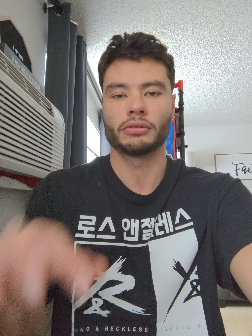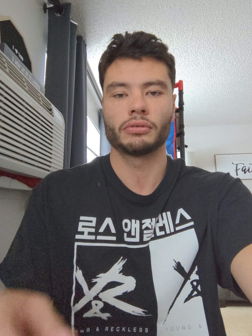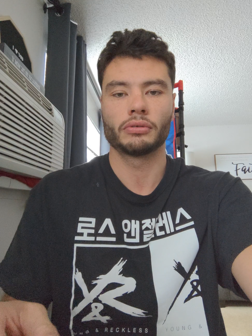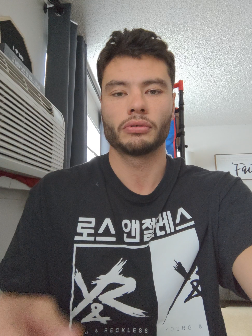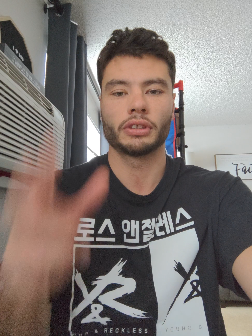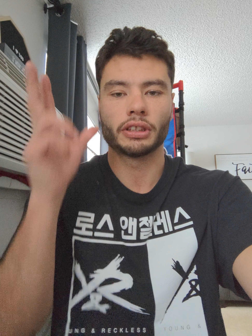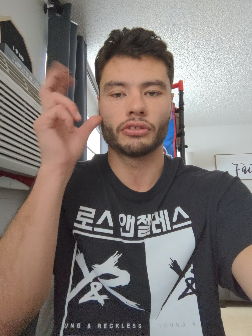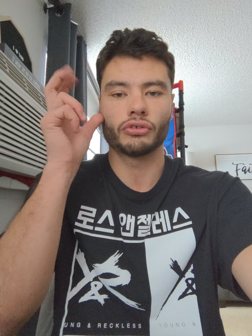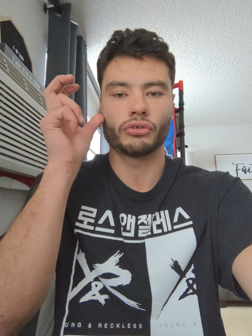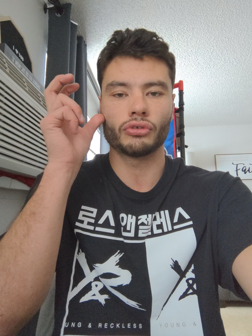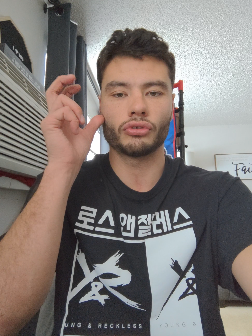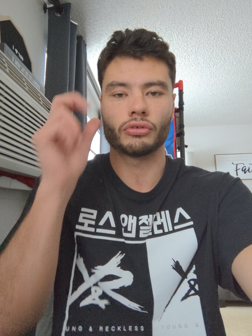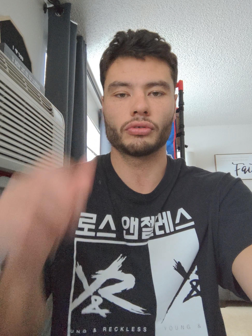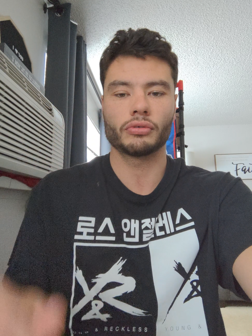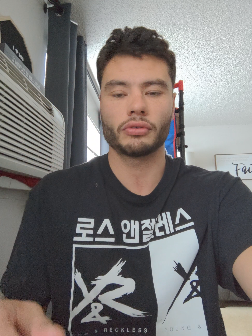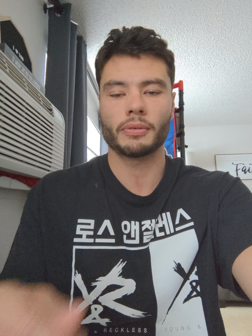hear